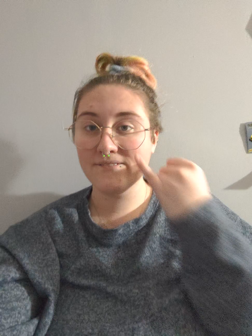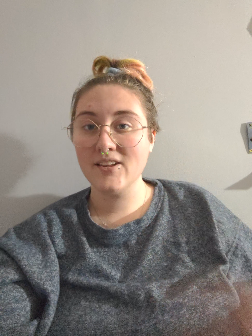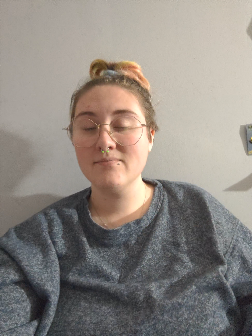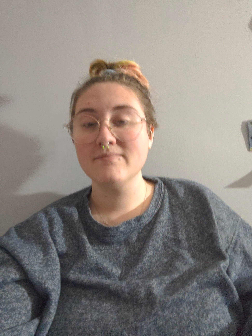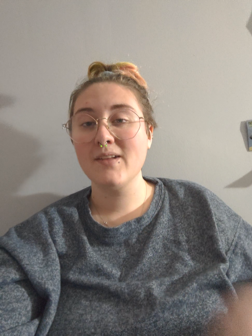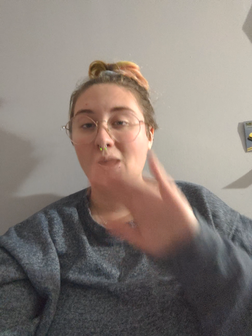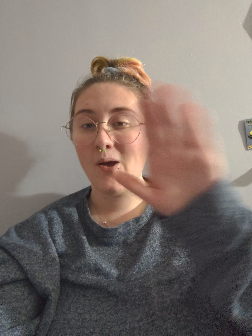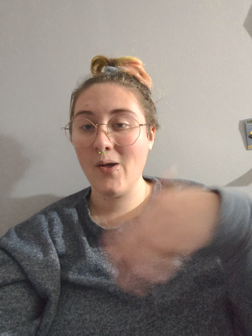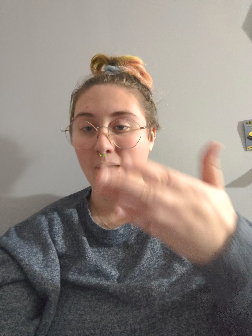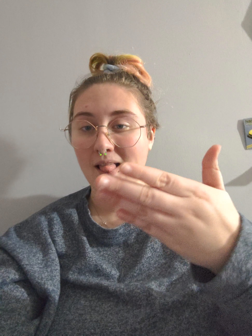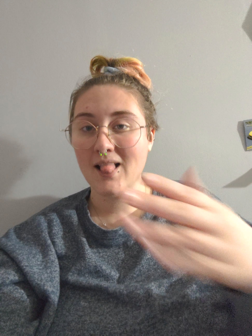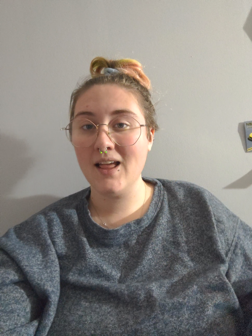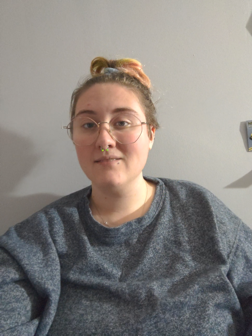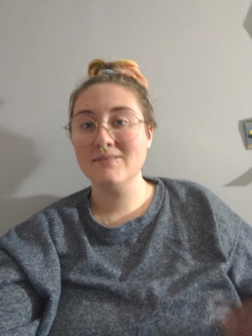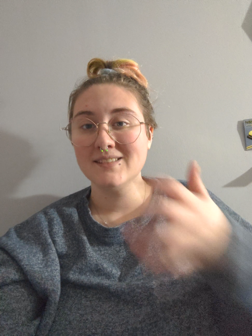all